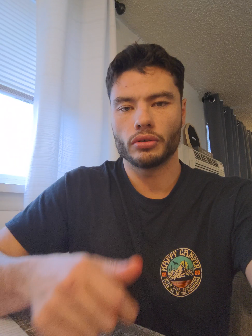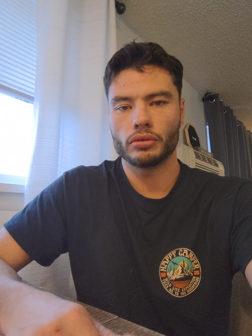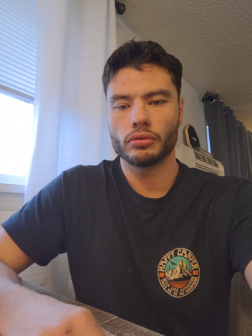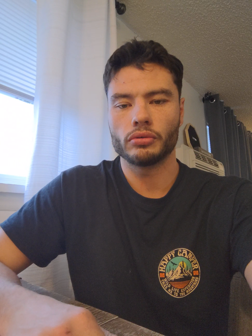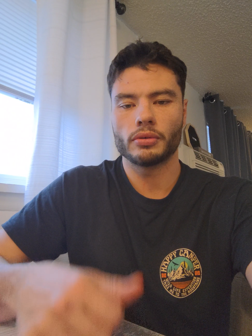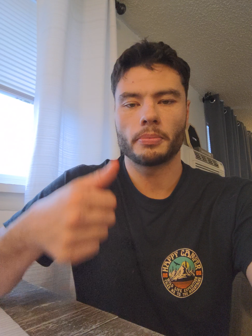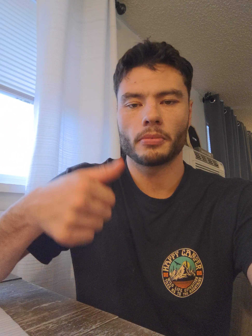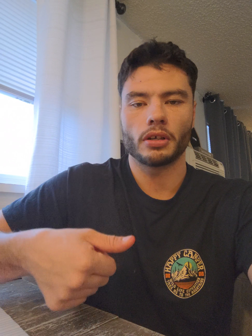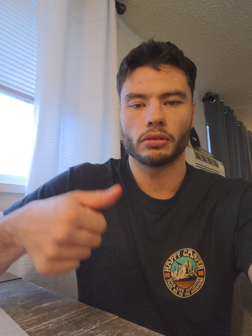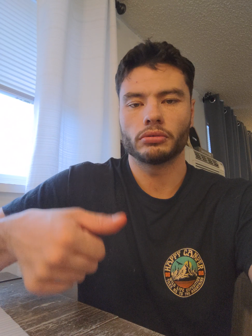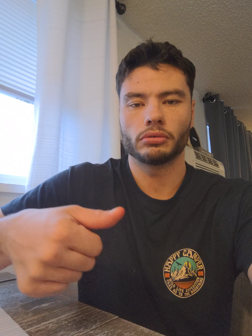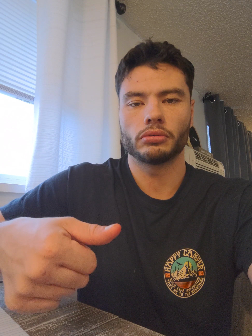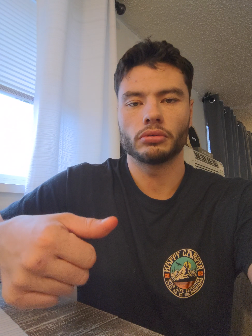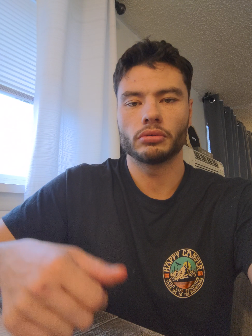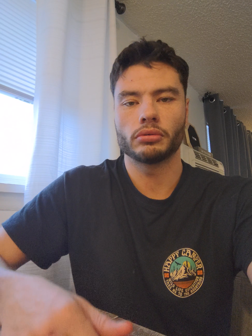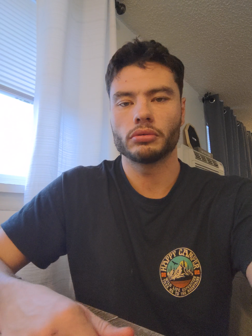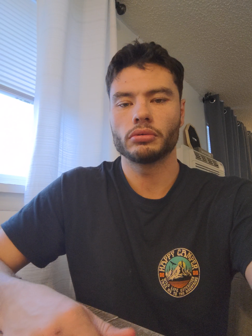puzzle